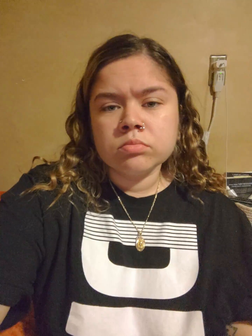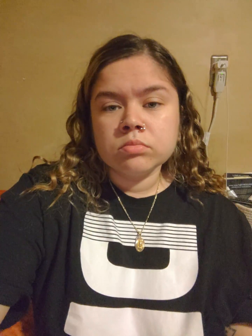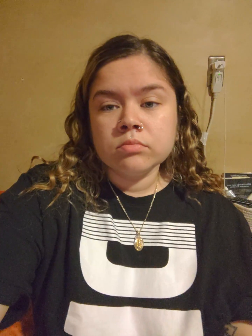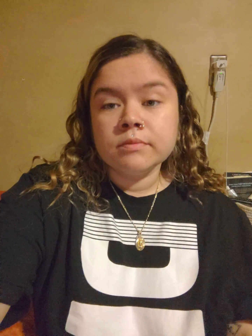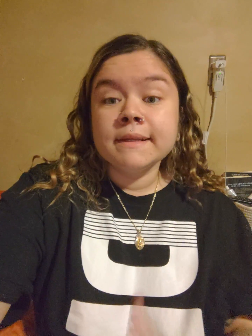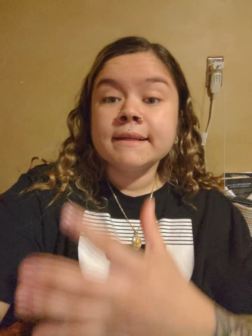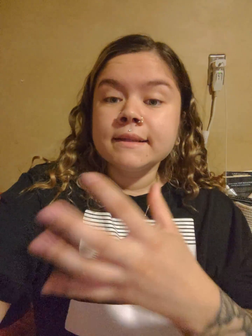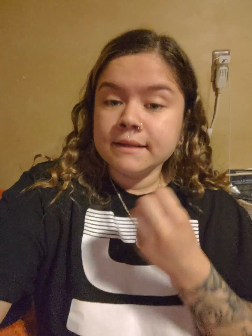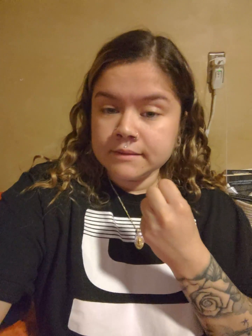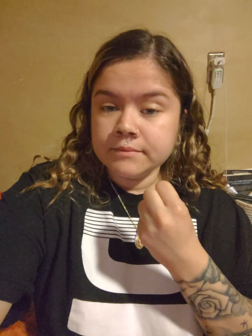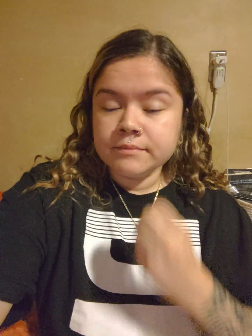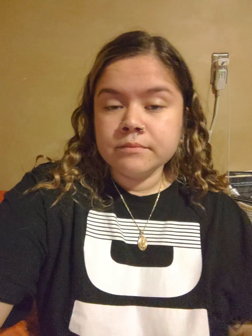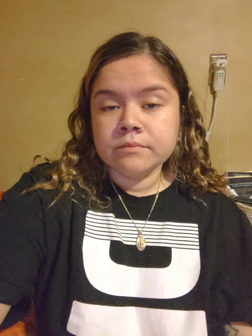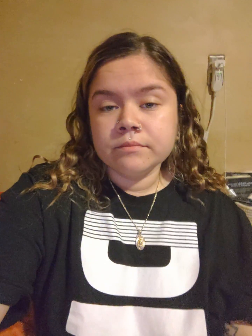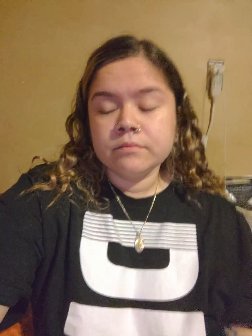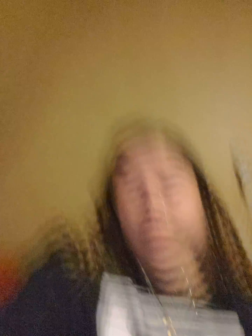get